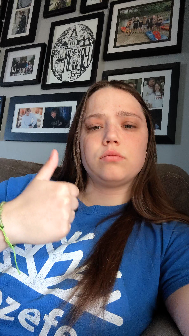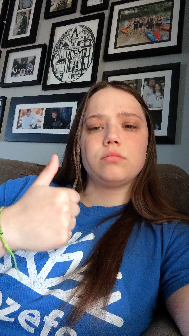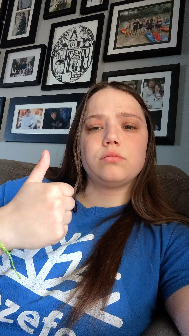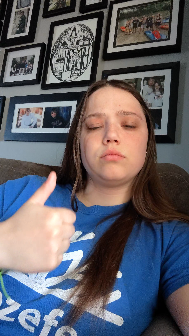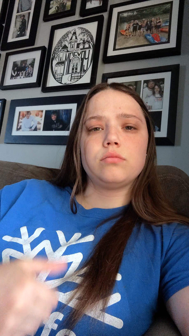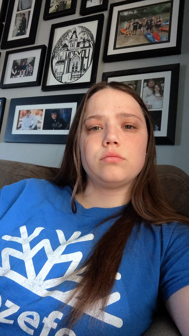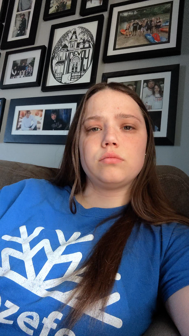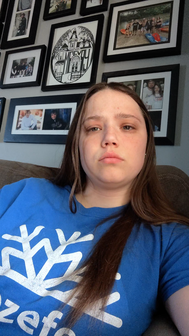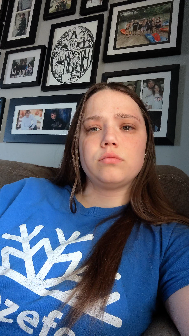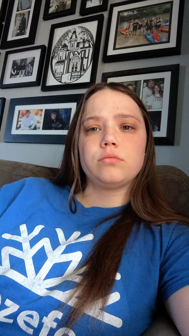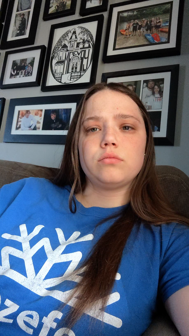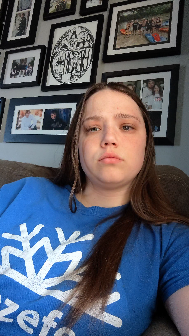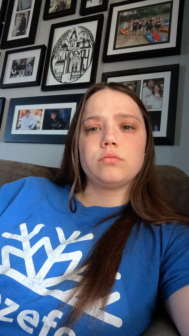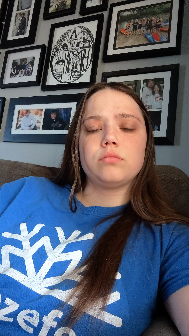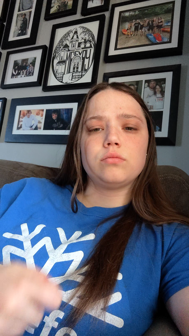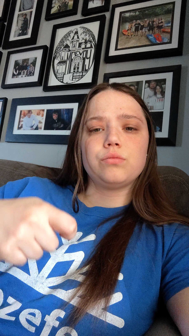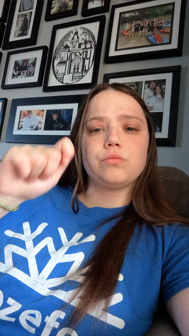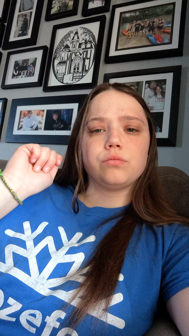rip